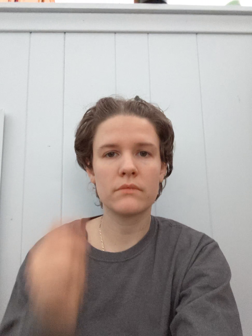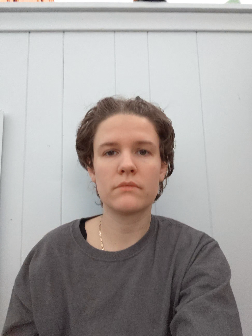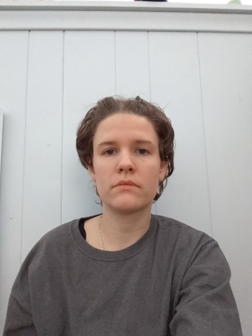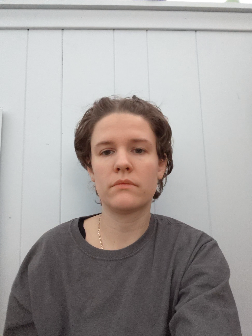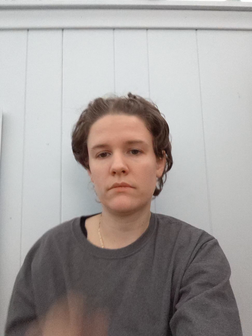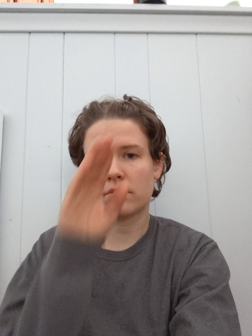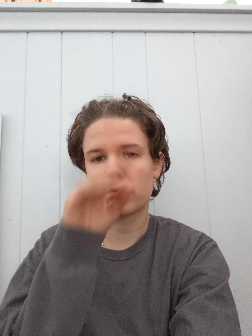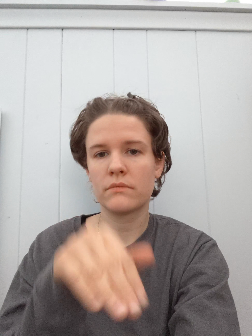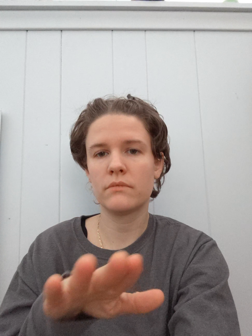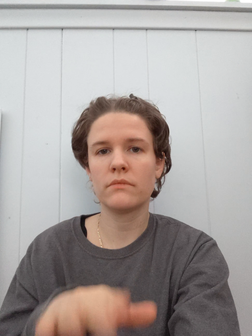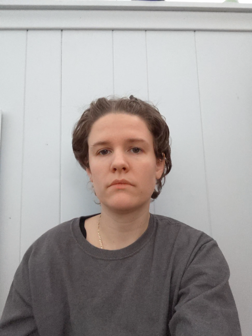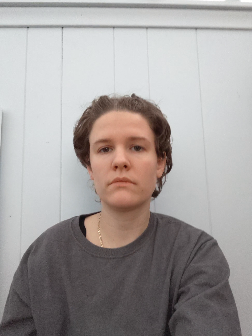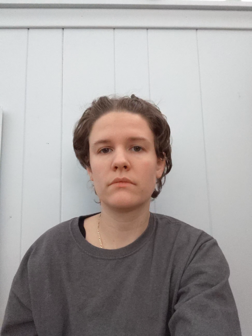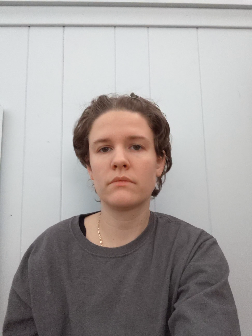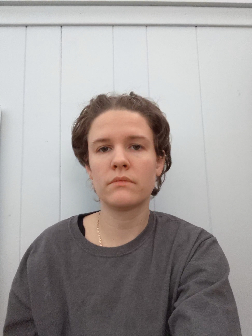elephant